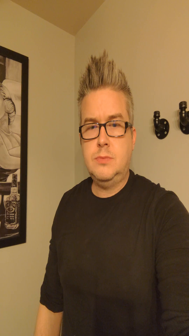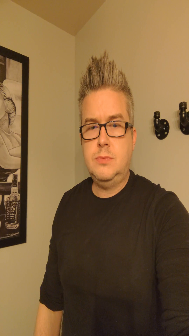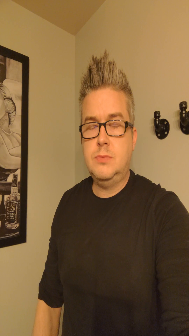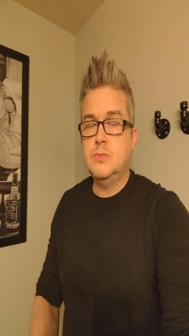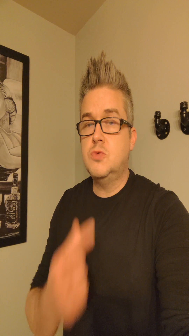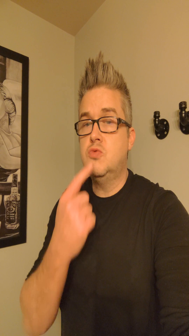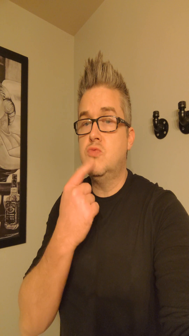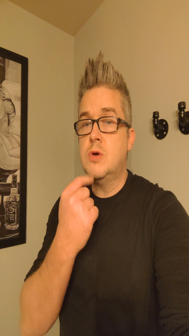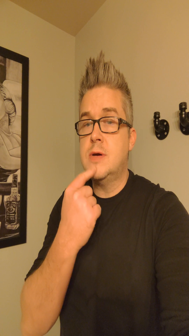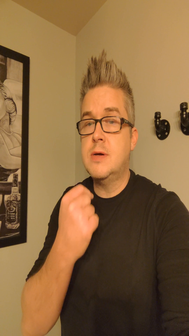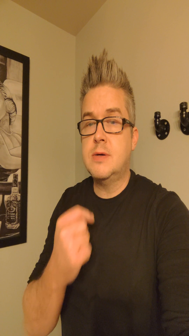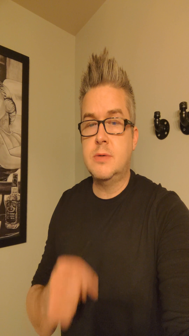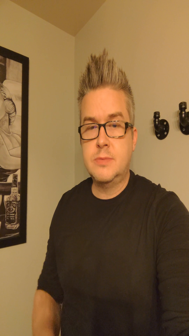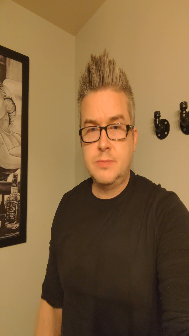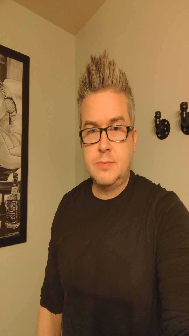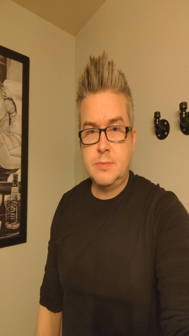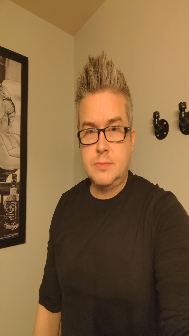red